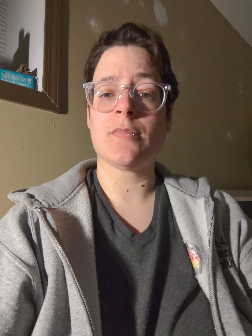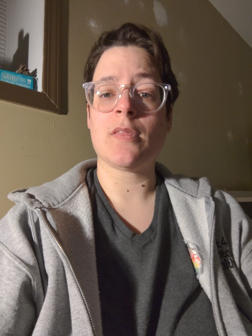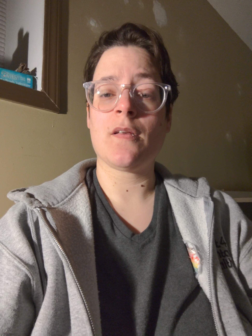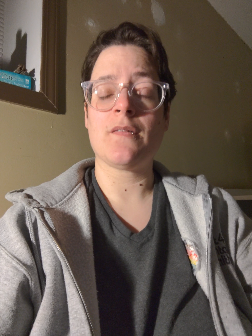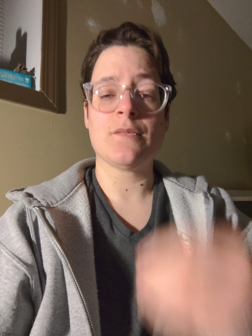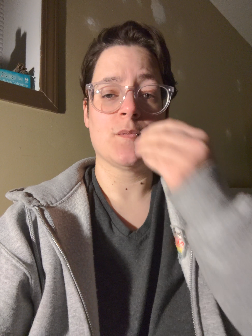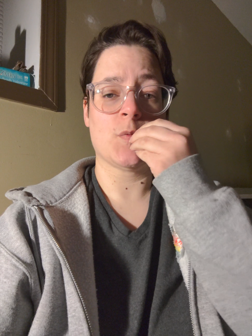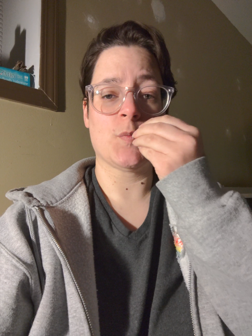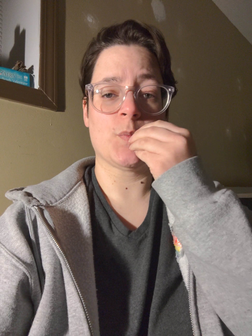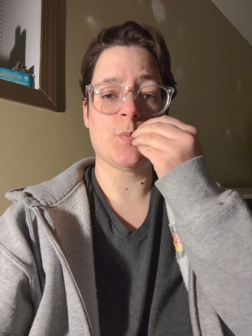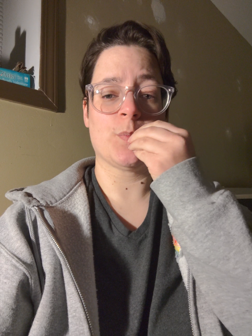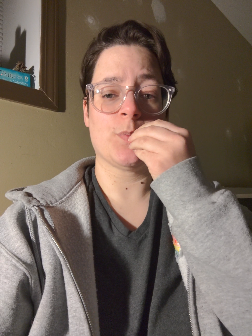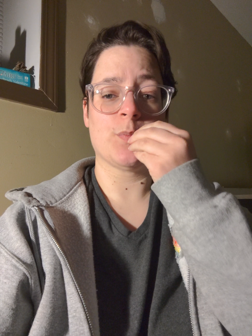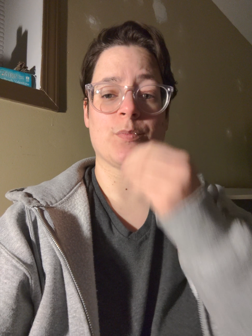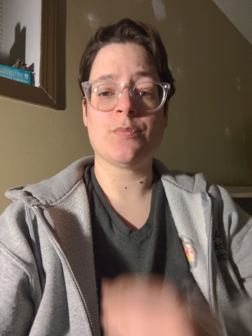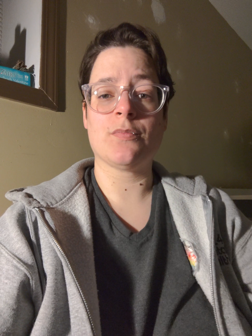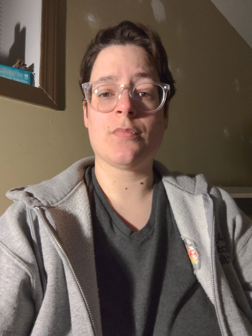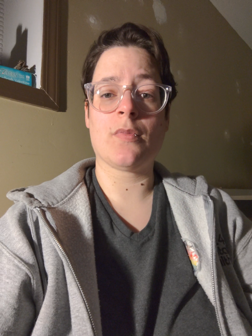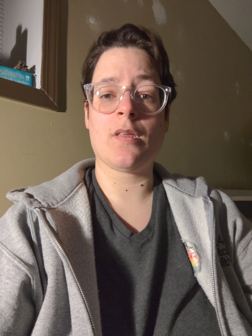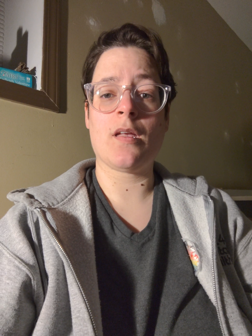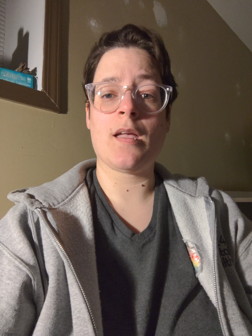food